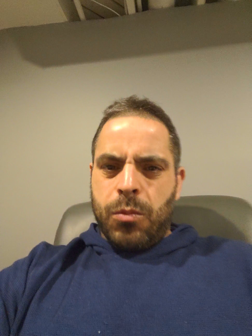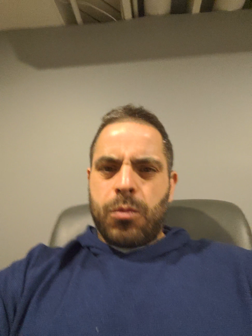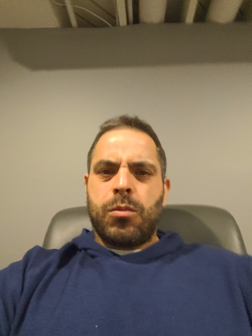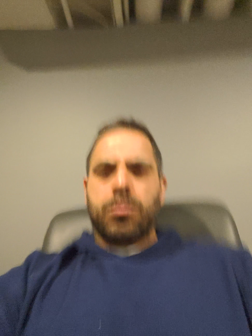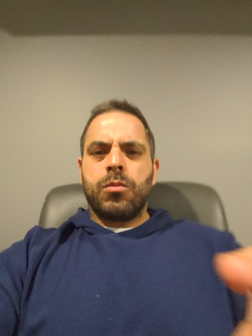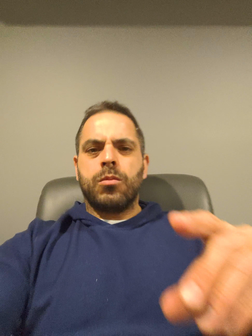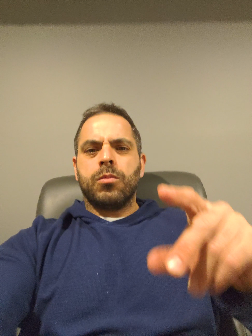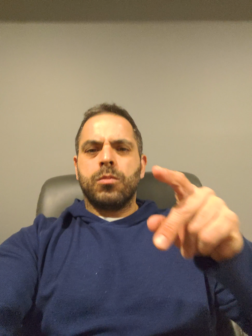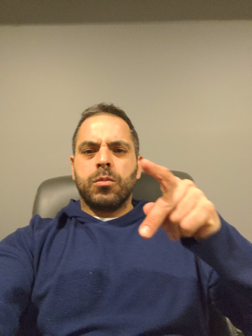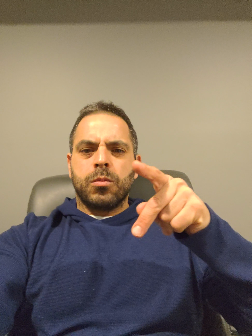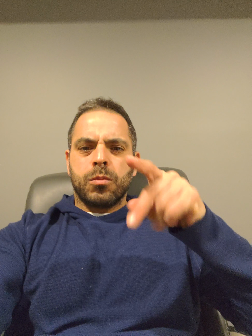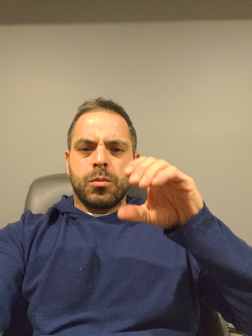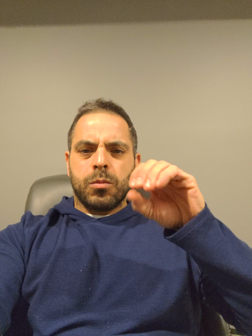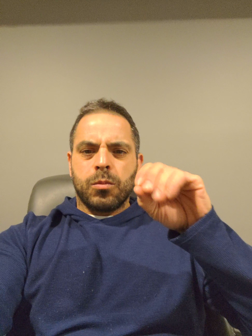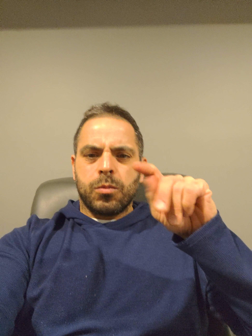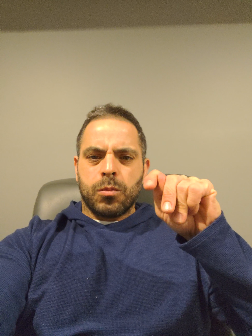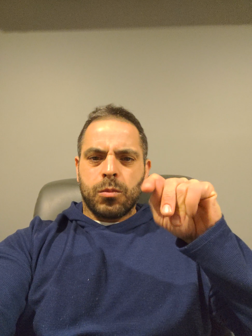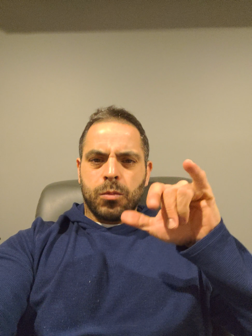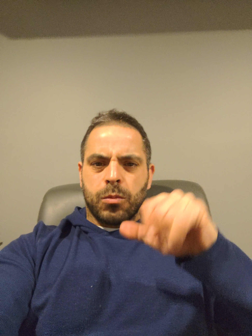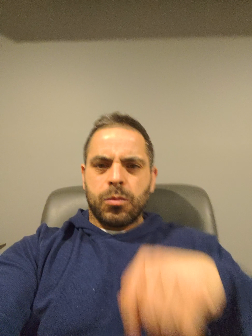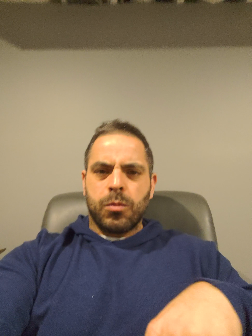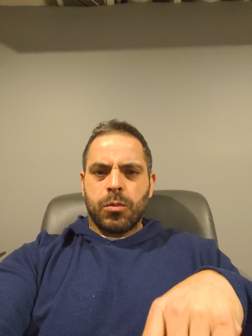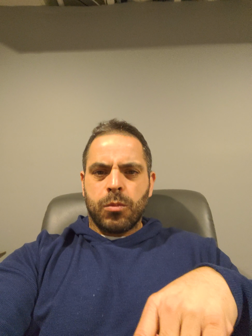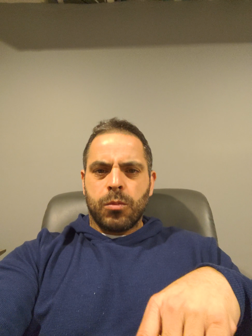potty